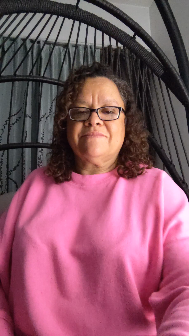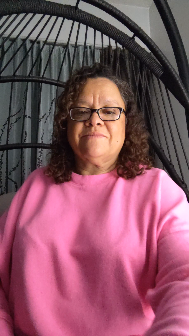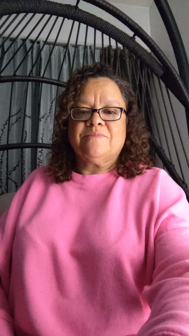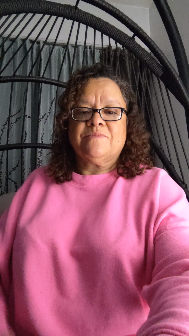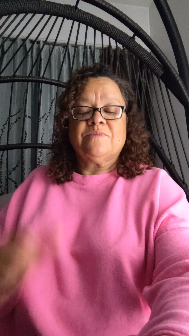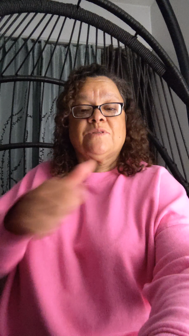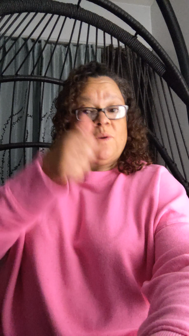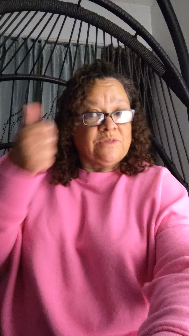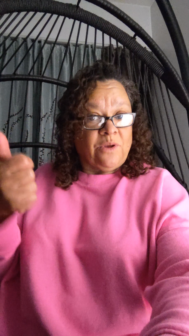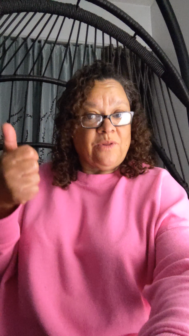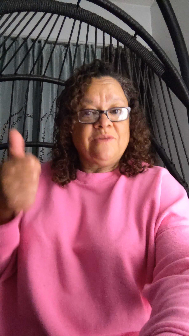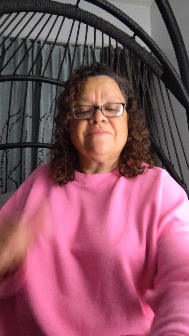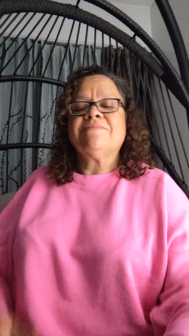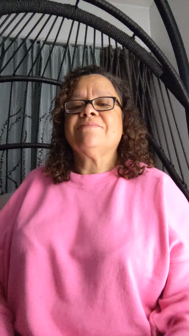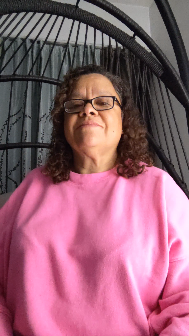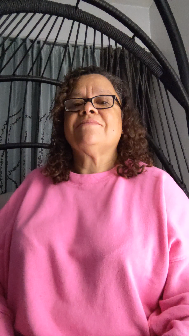other